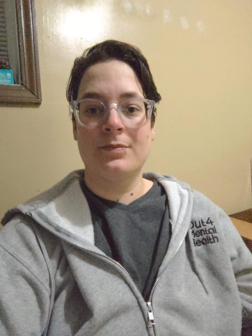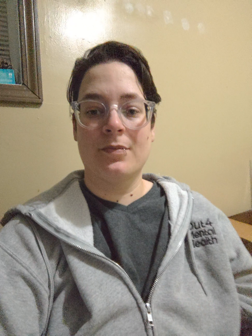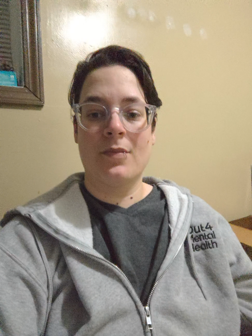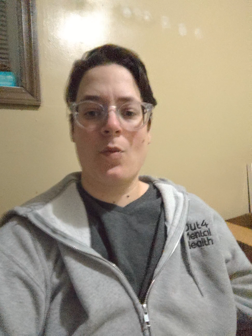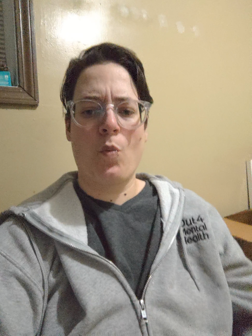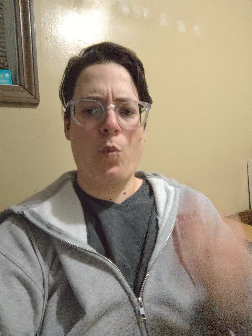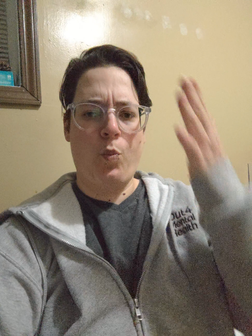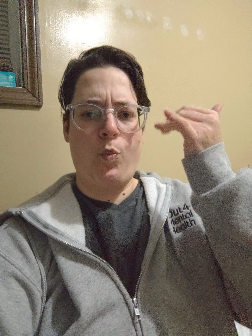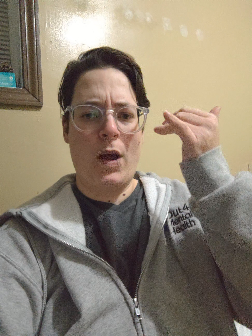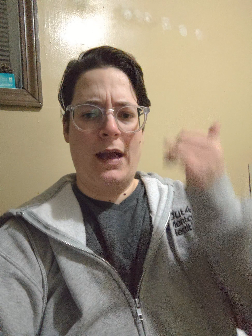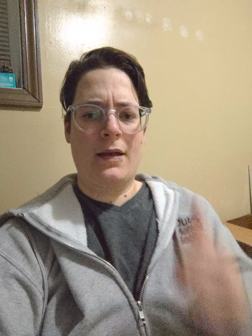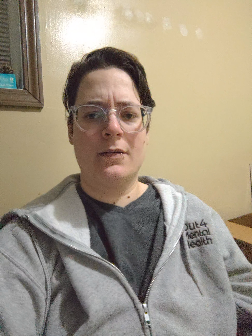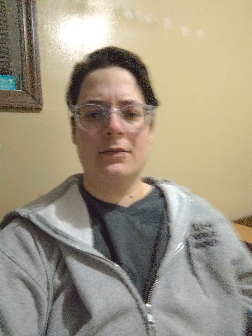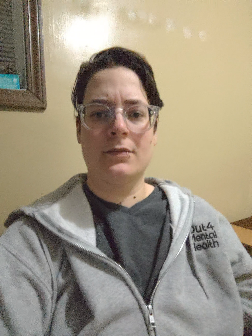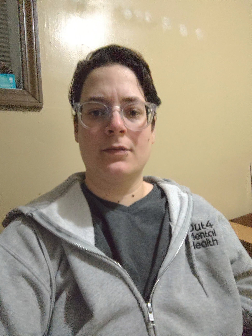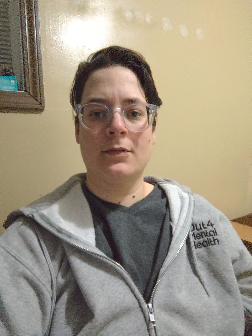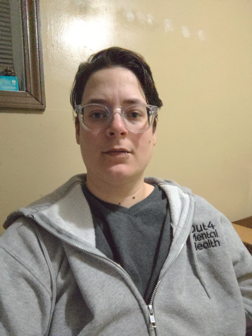why